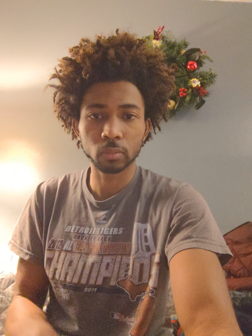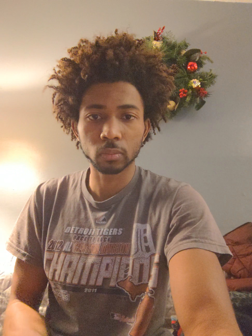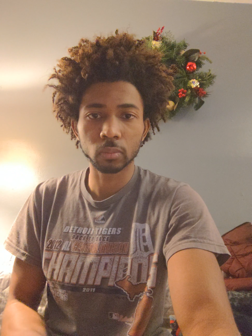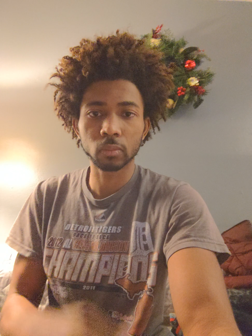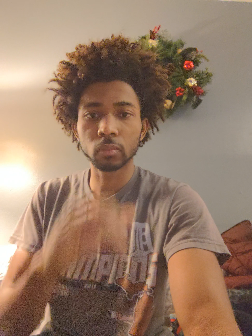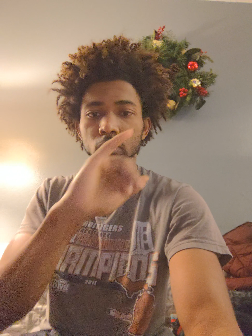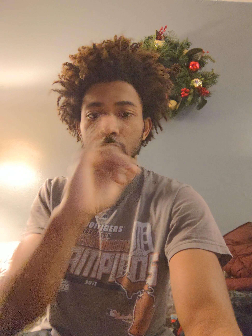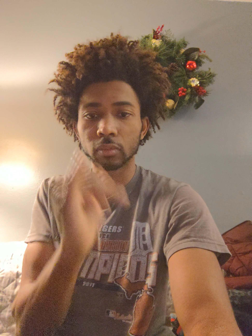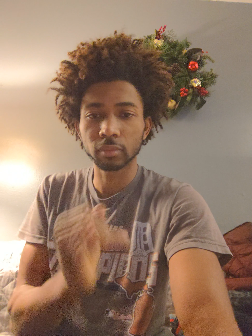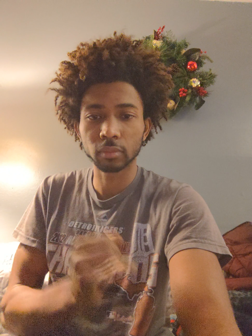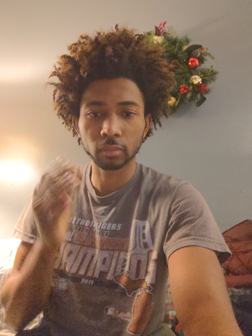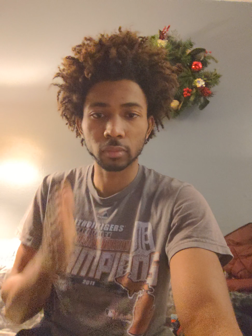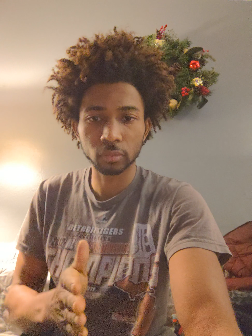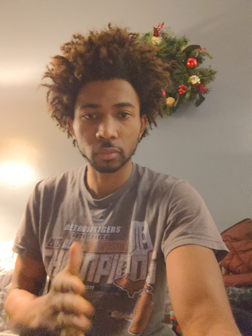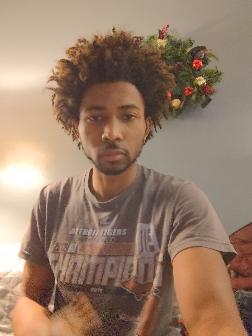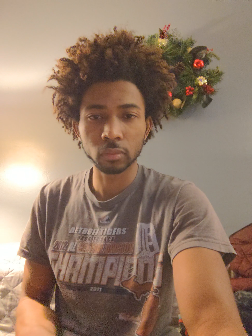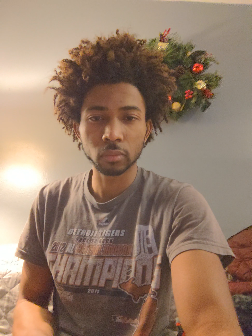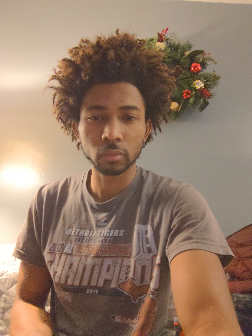drawer